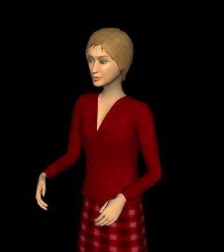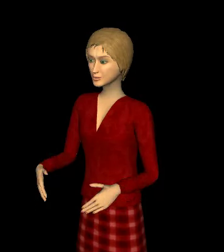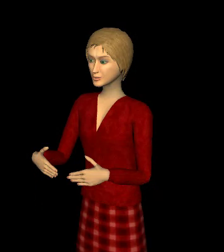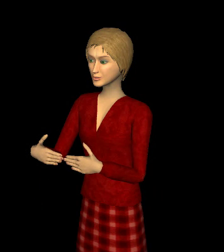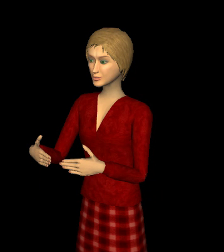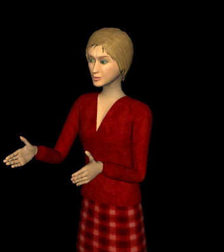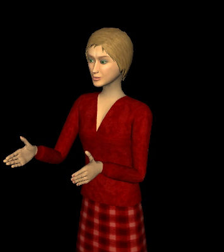يفتح